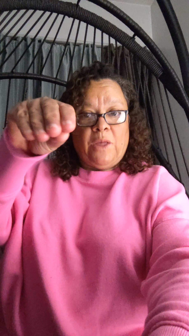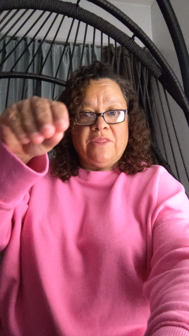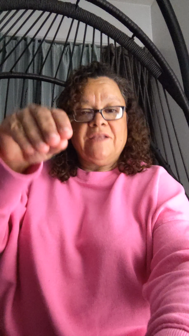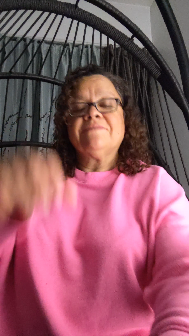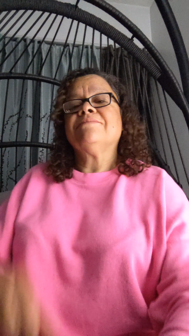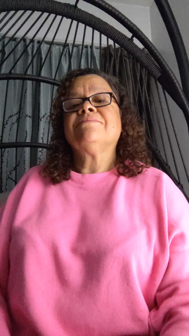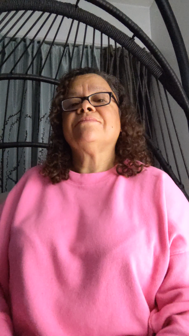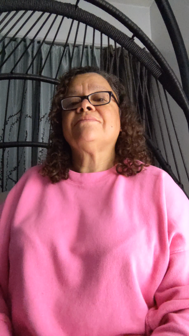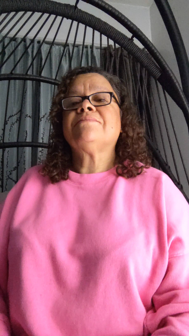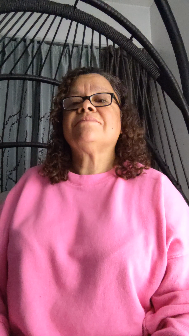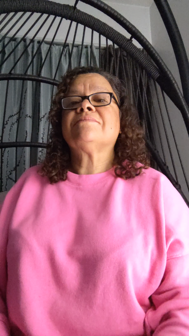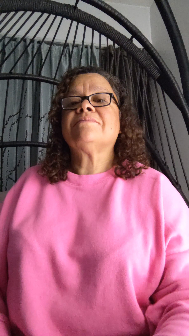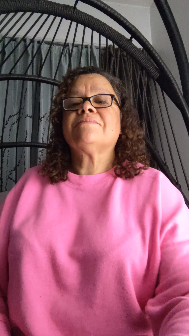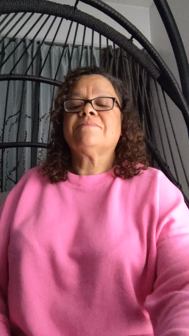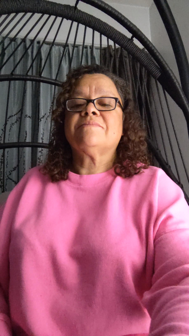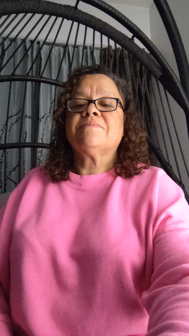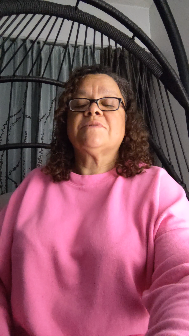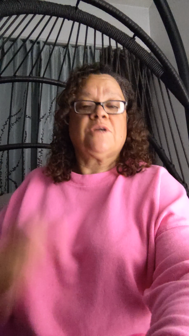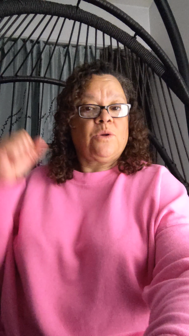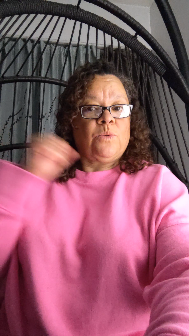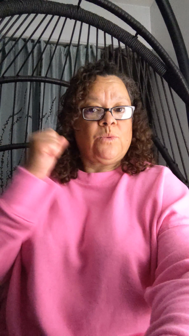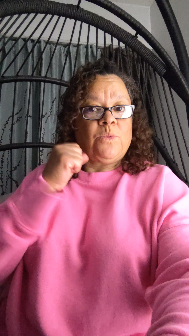cold